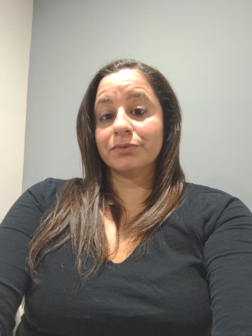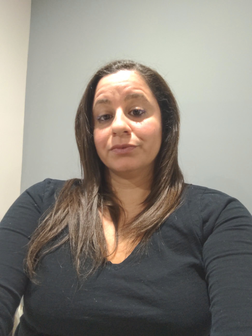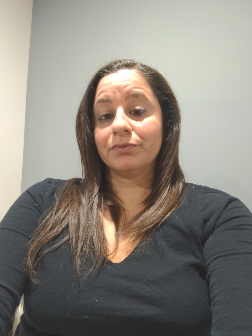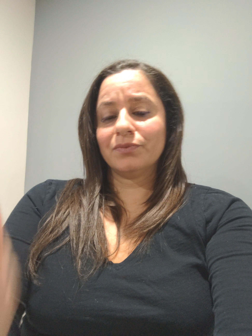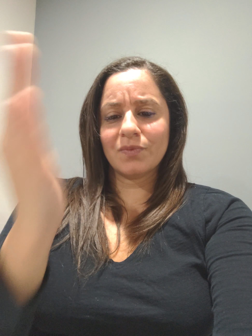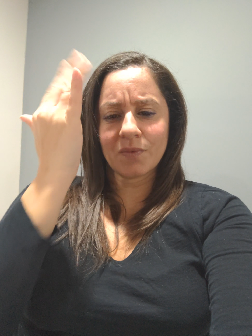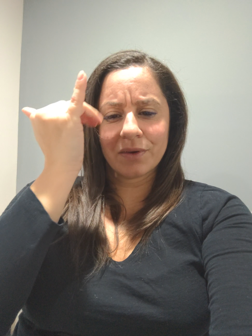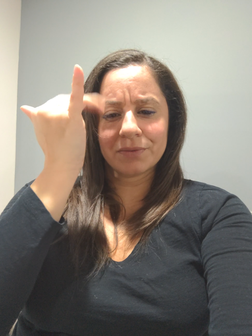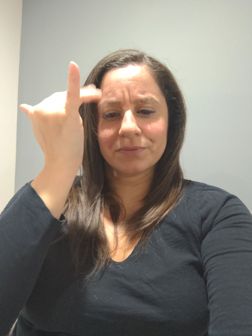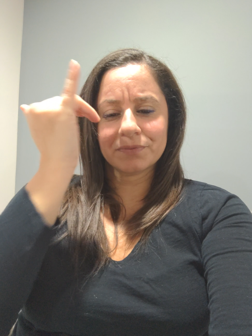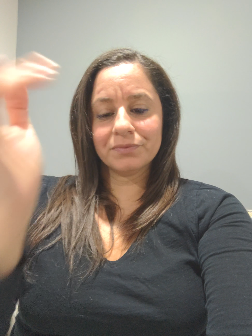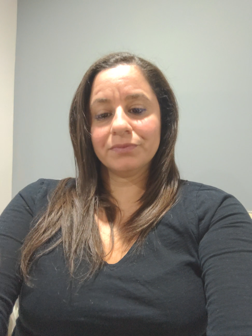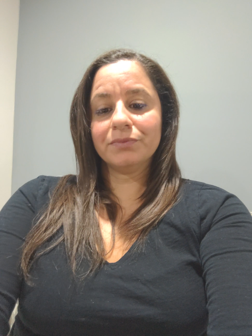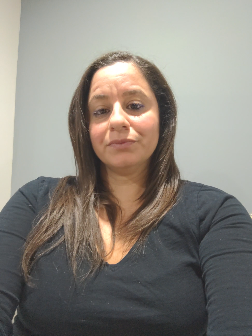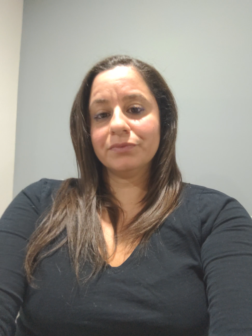why